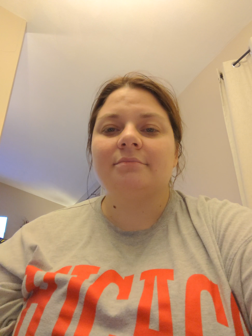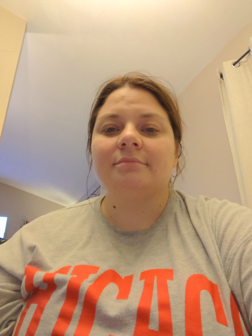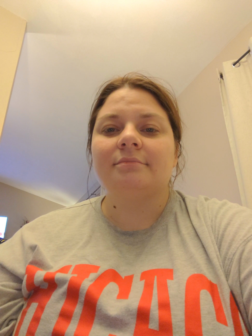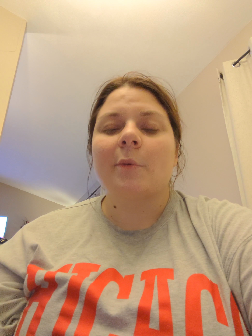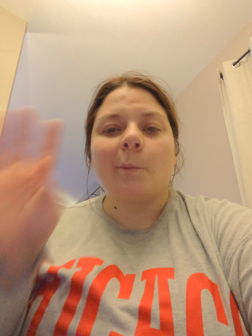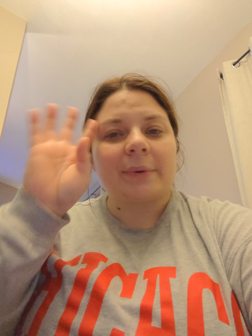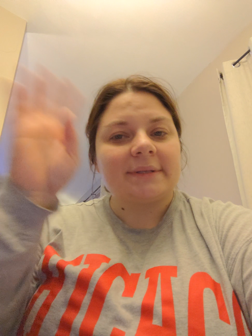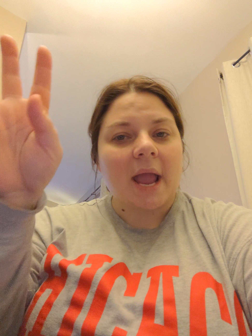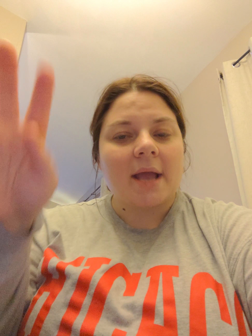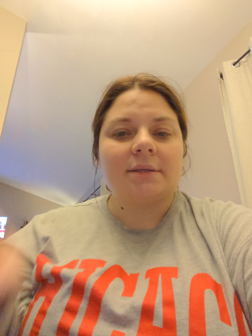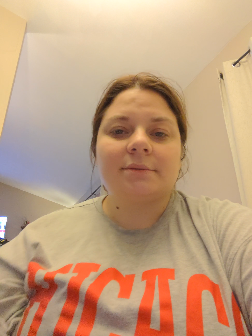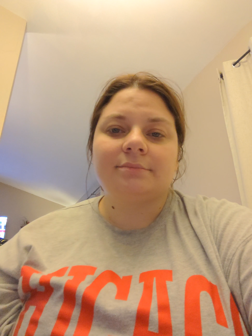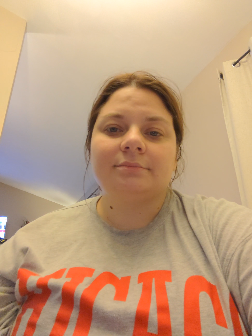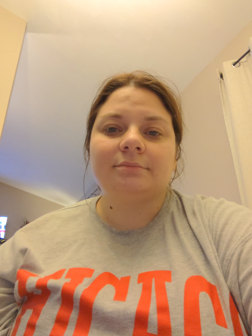pretend